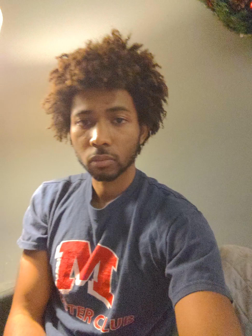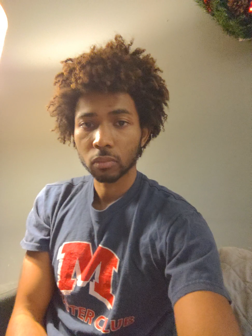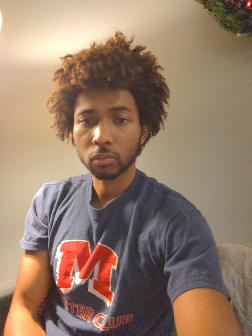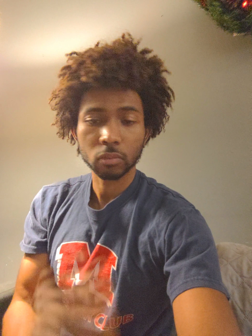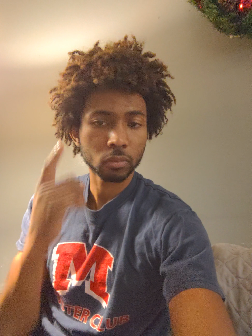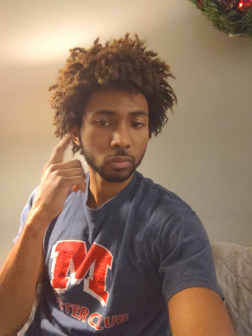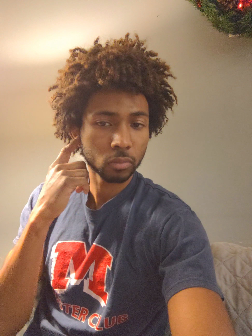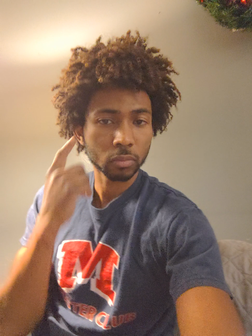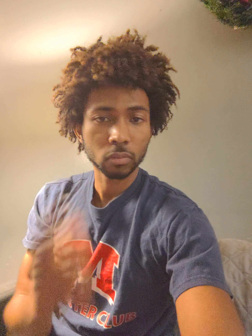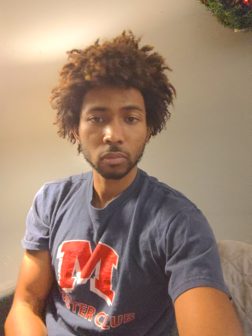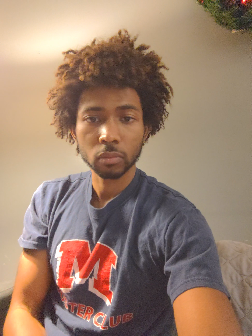hear